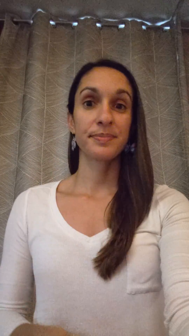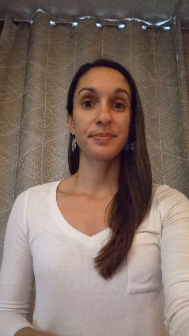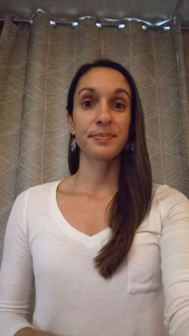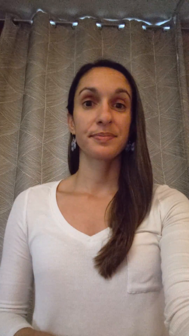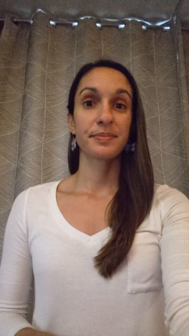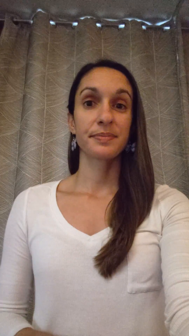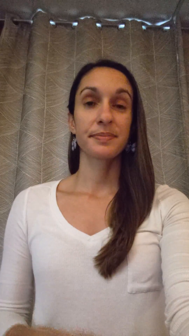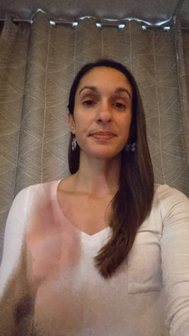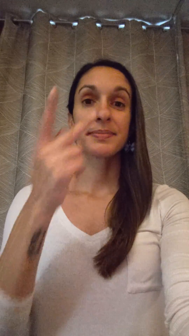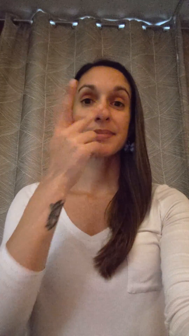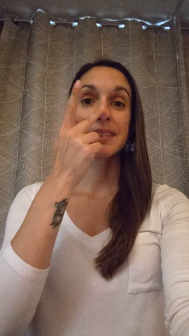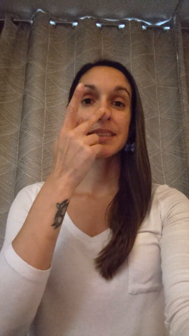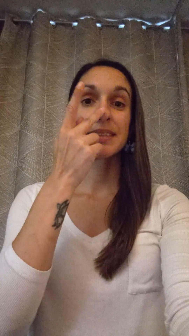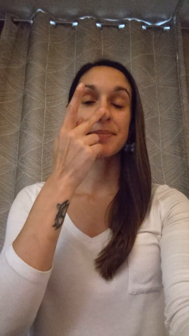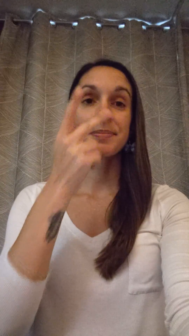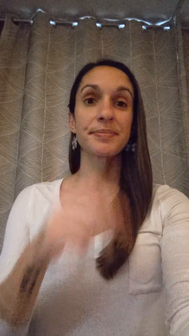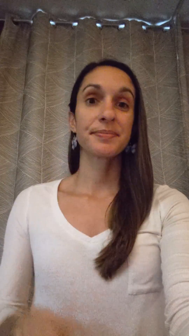penis